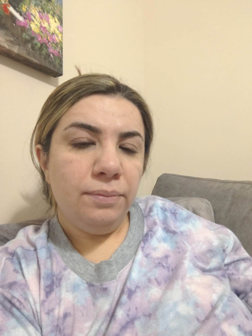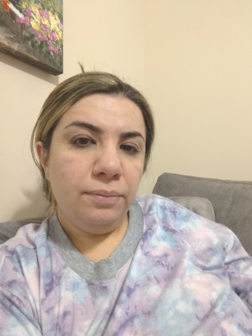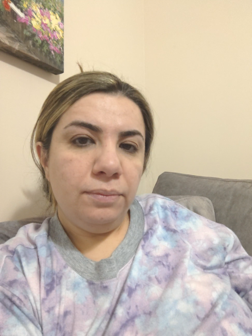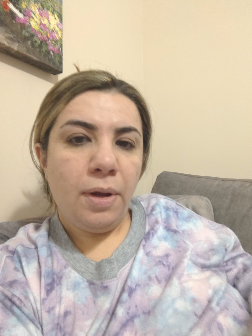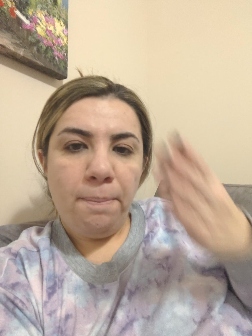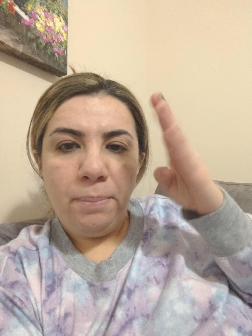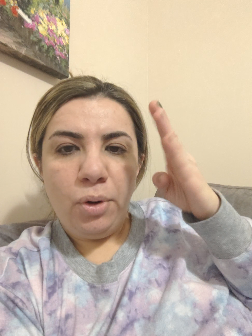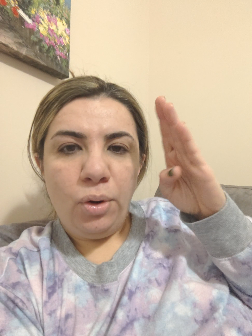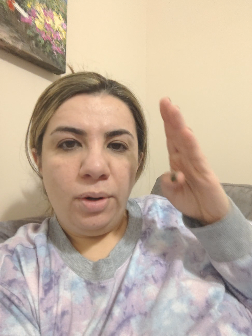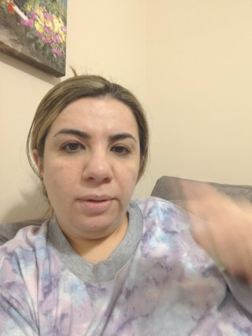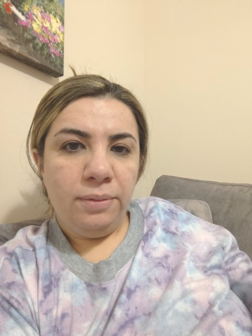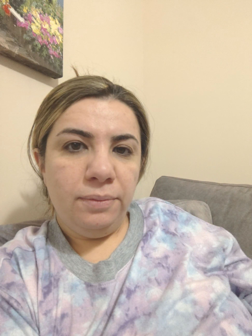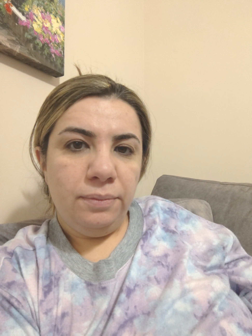blue